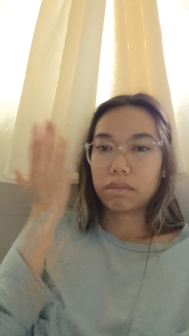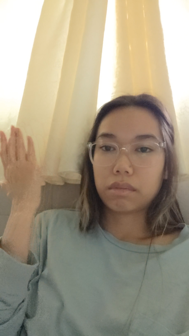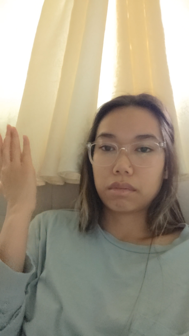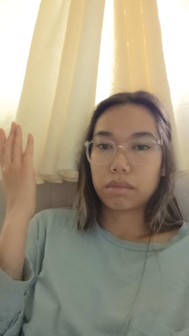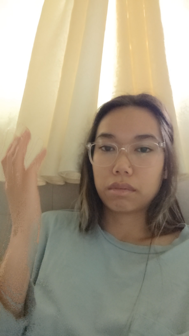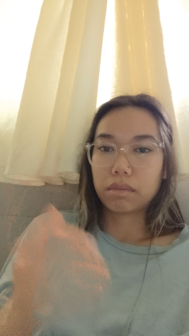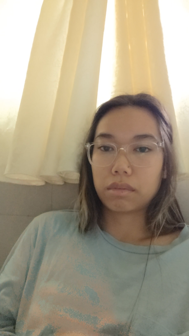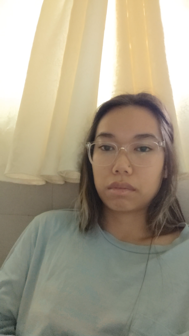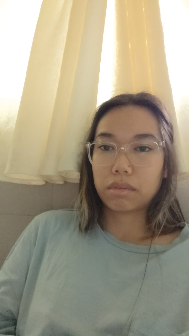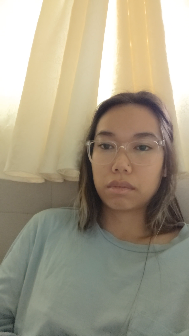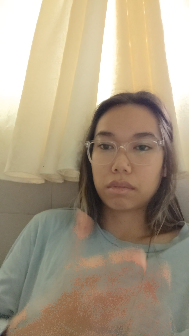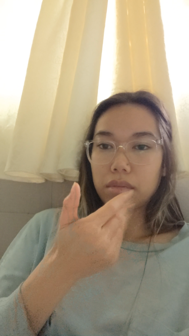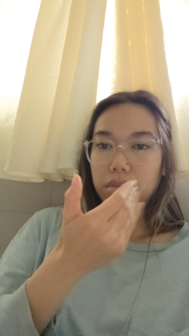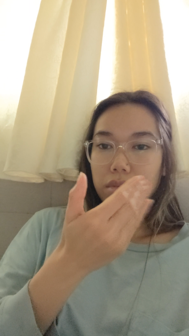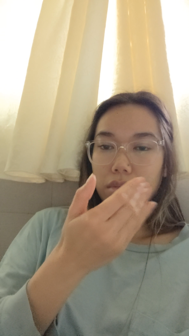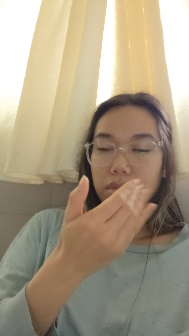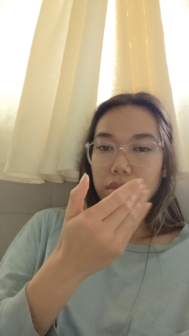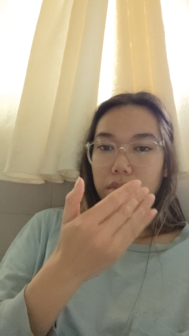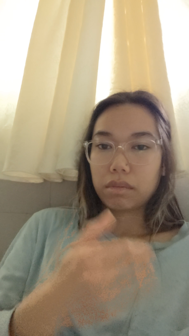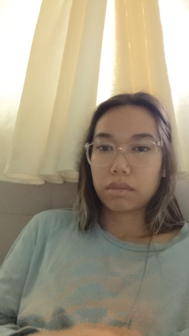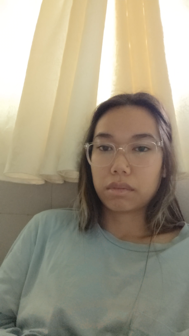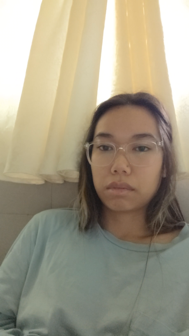butterfly